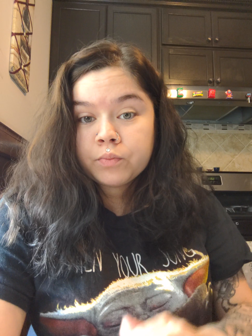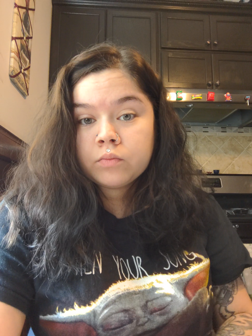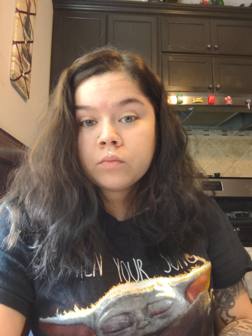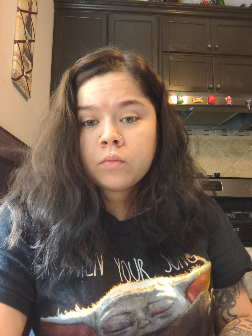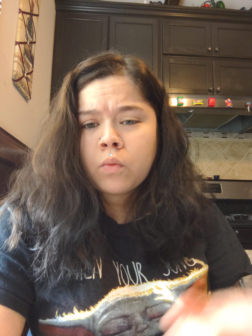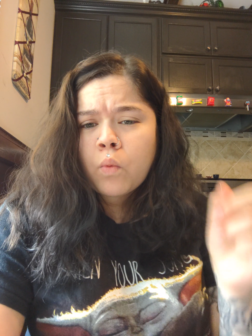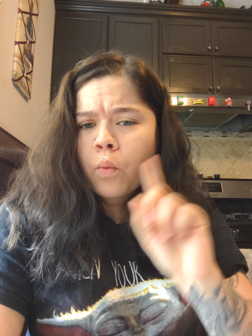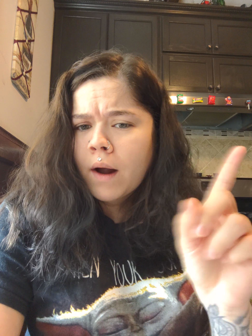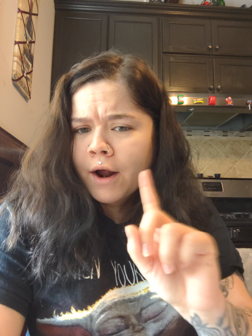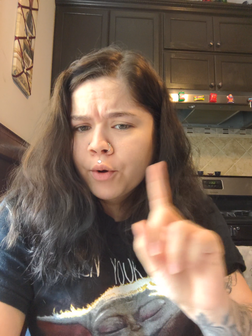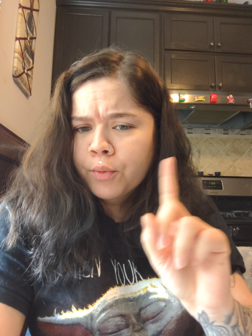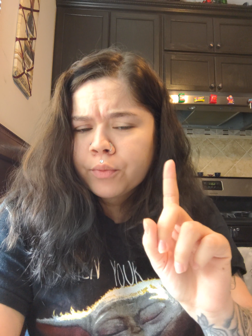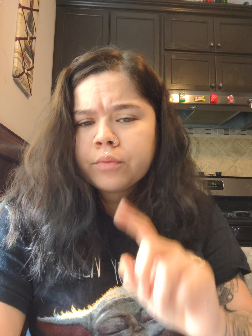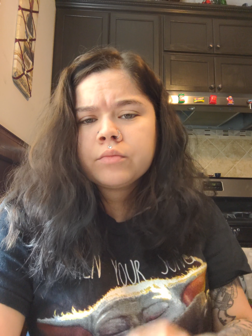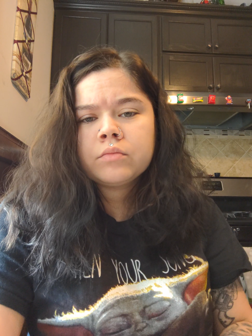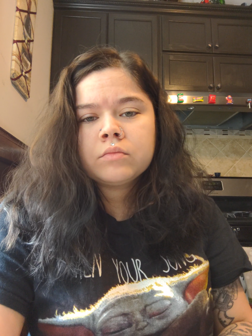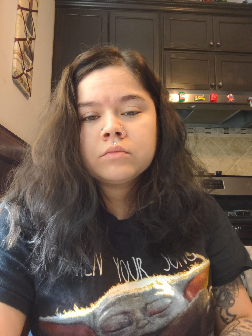where